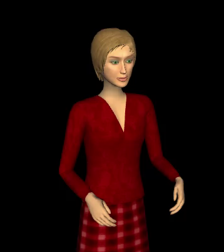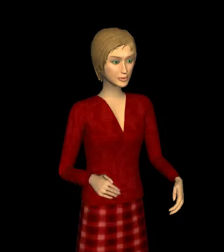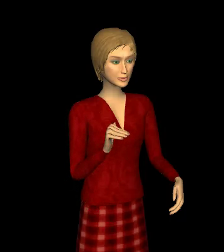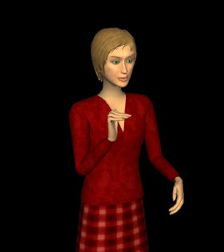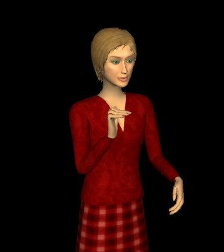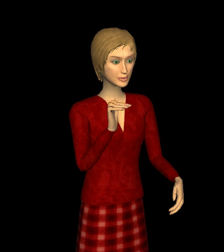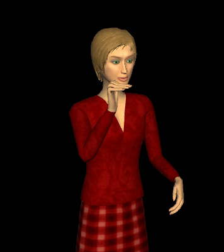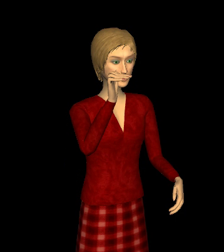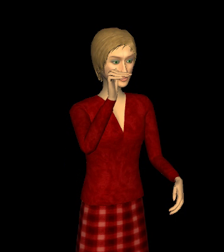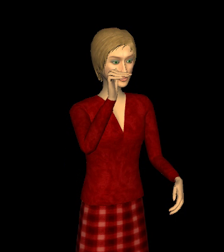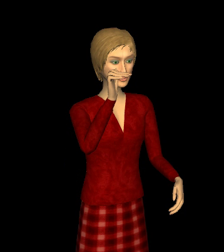يكبر